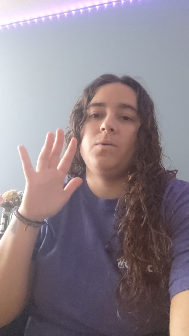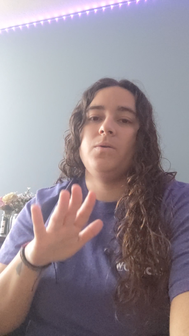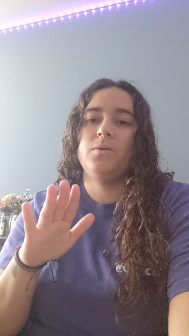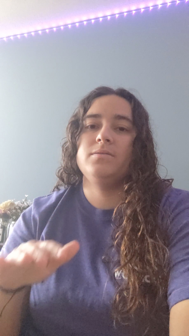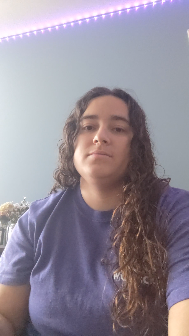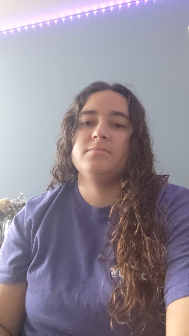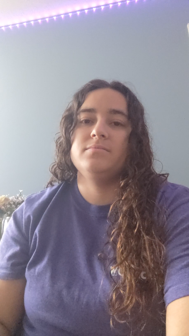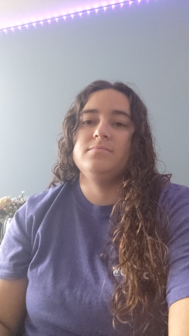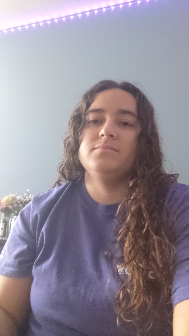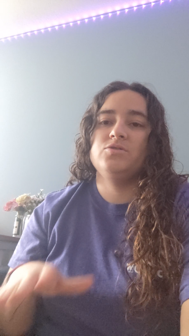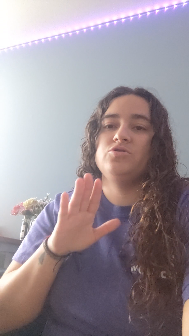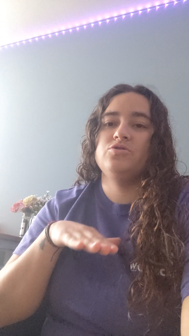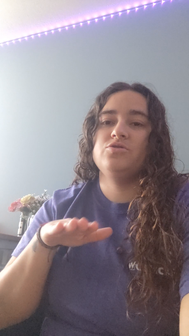children